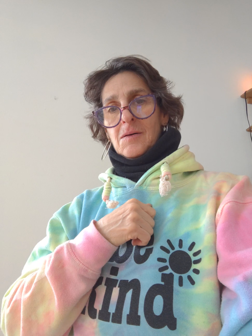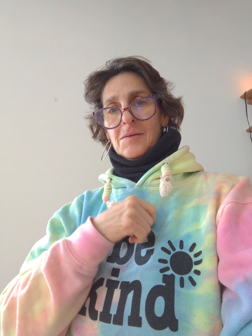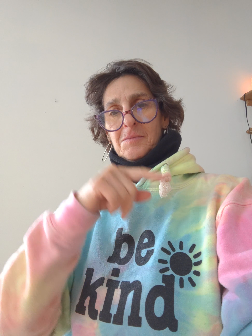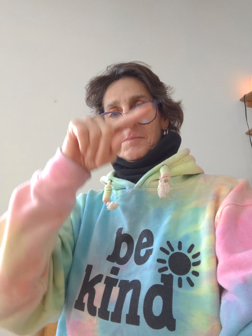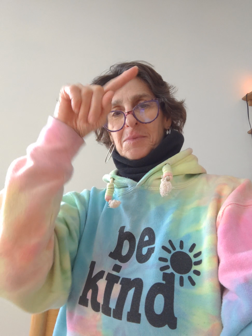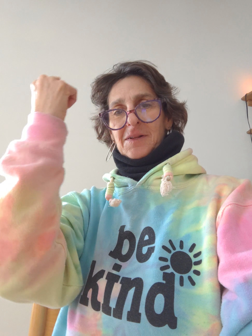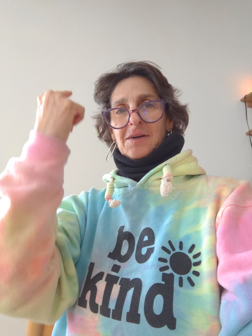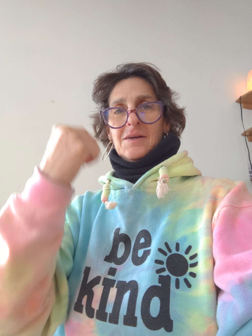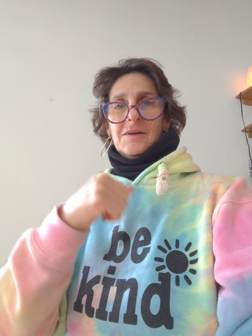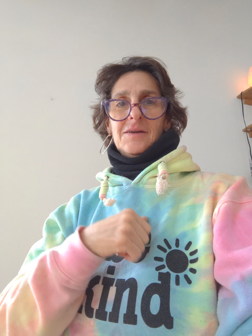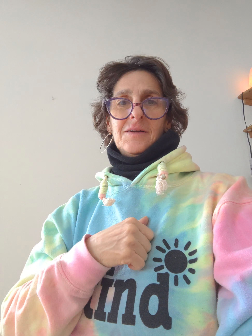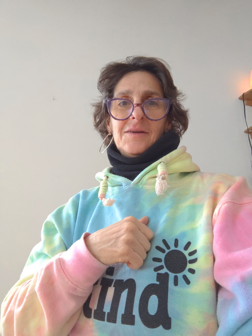black